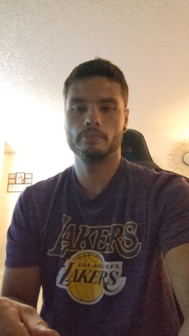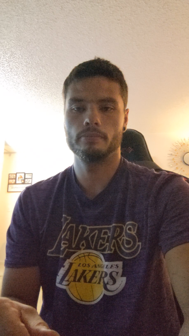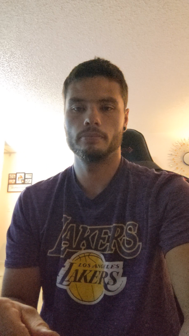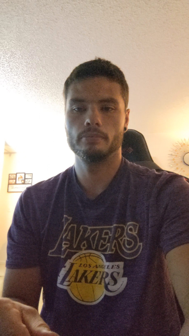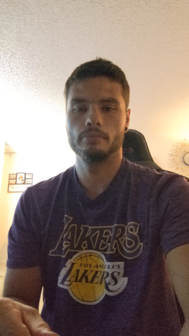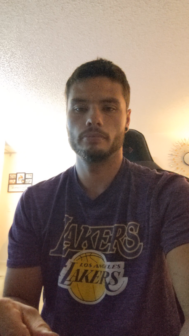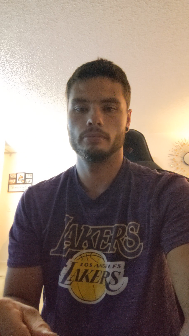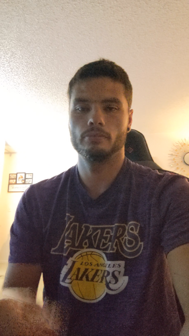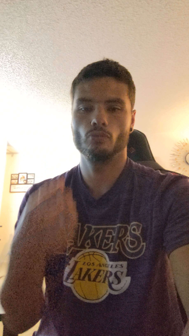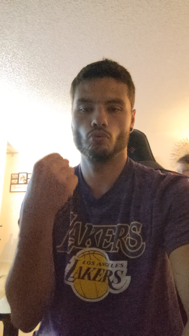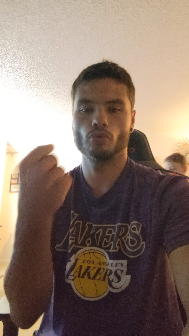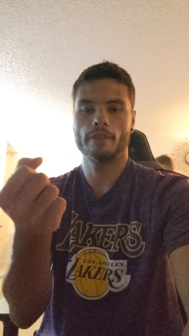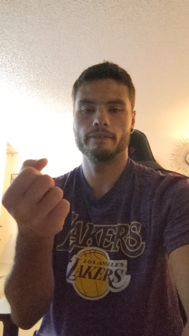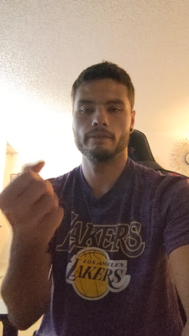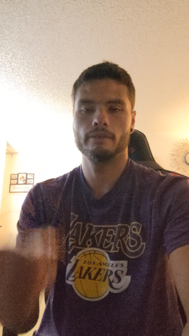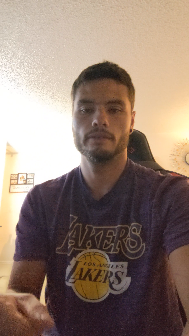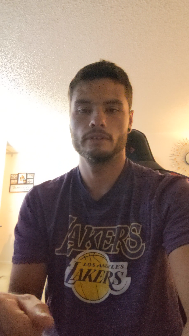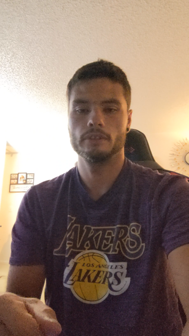drive